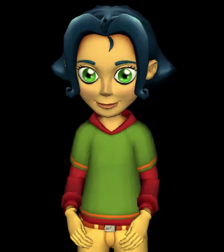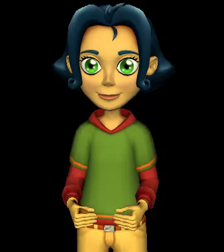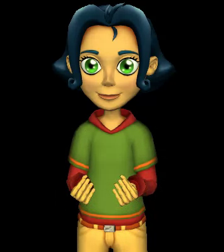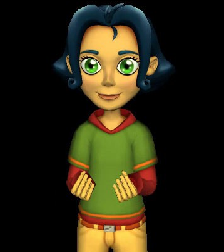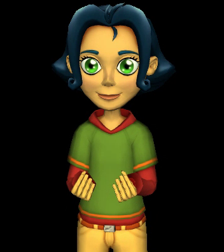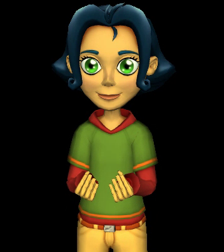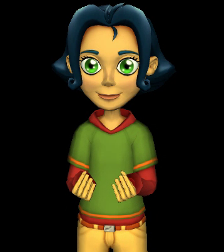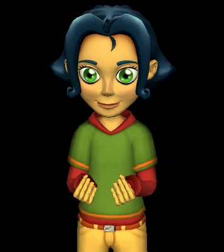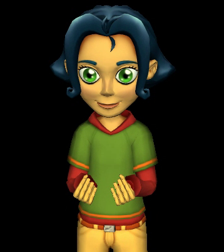أين